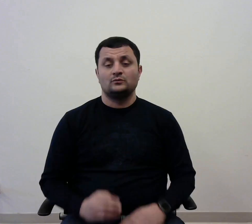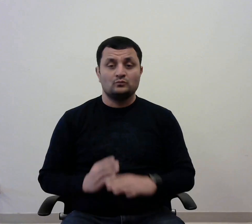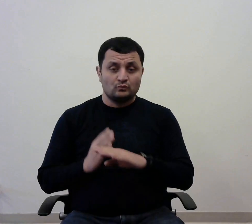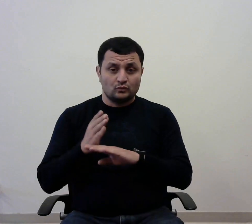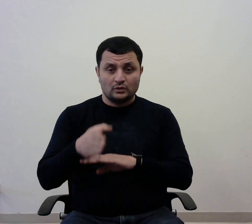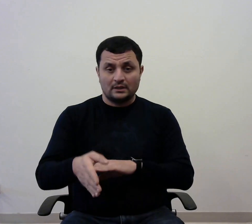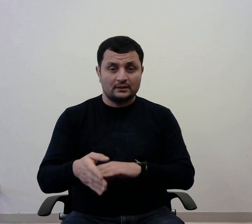müraciət